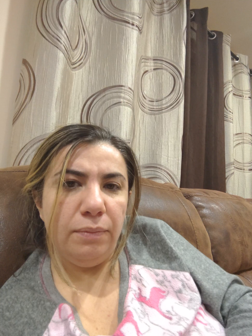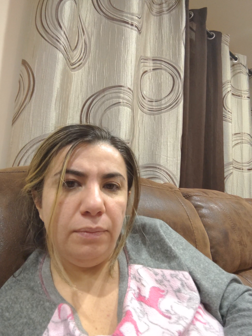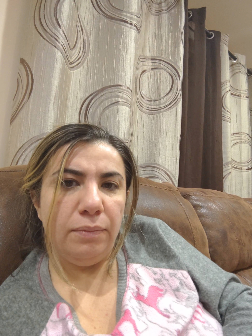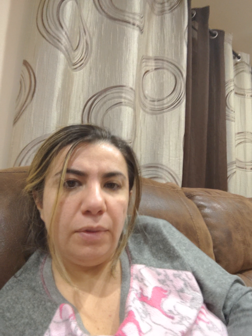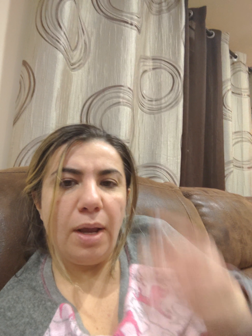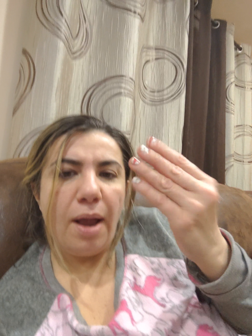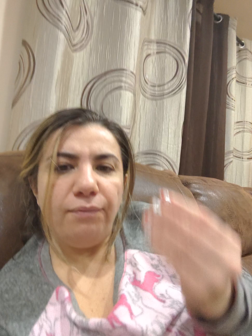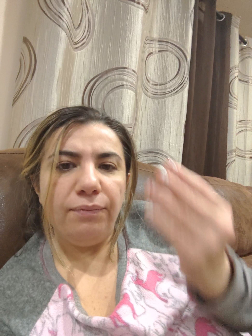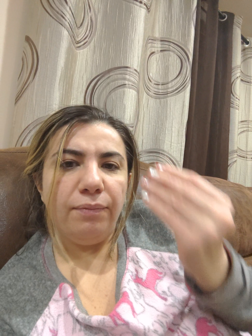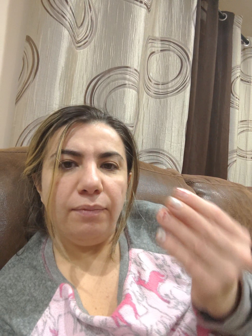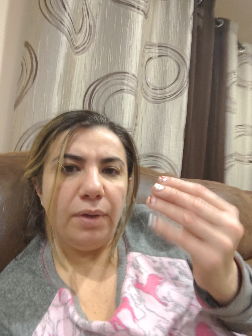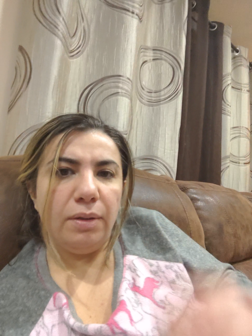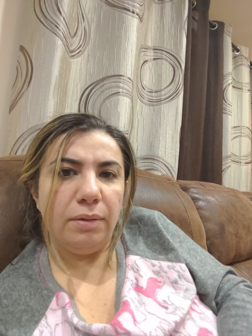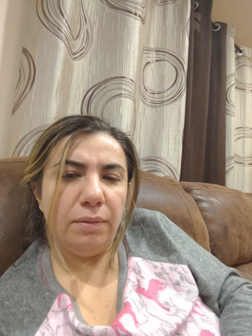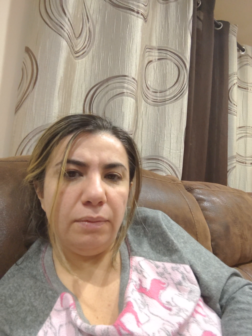wet